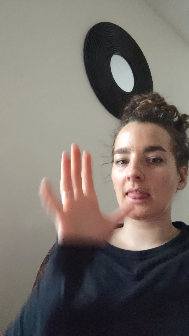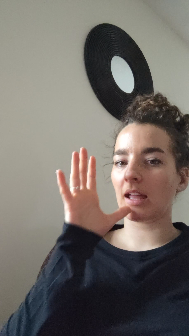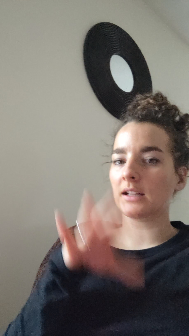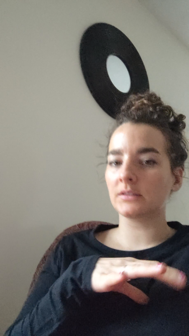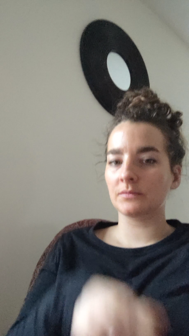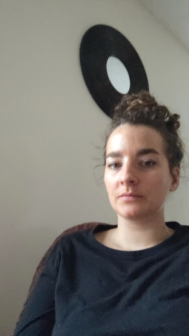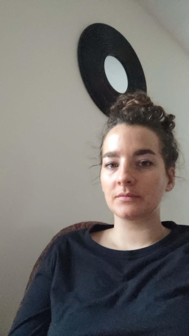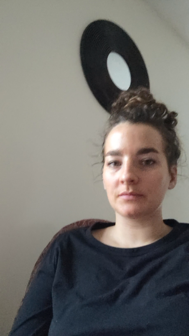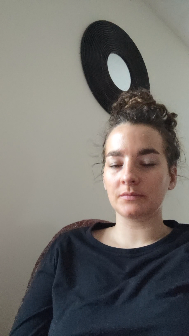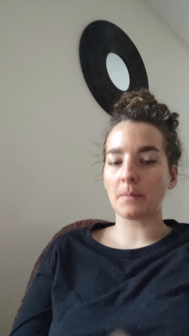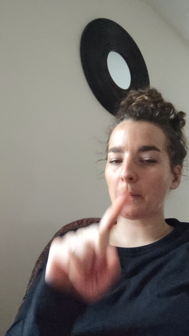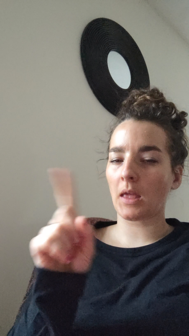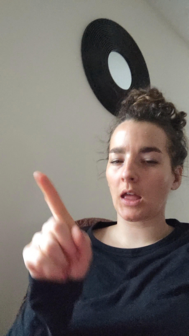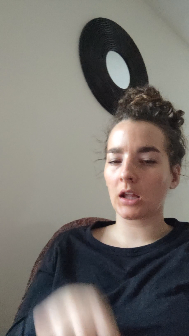but